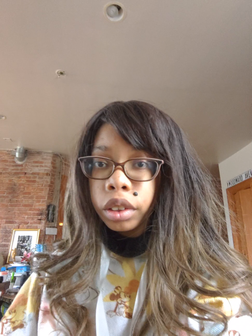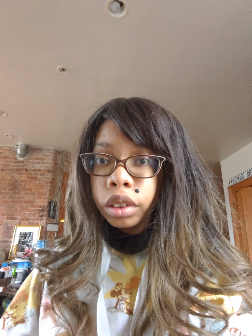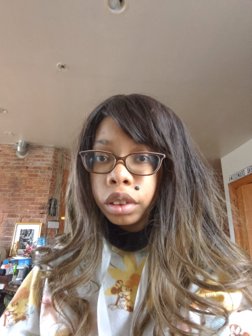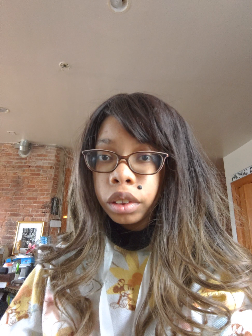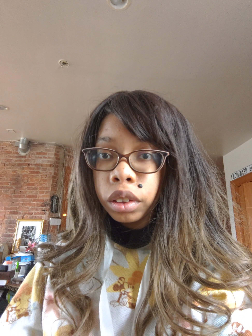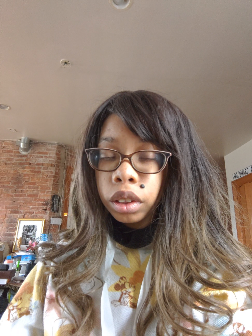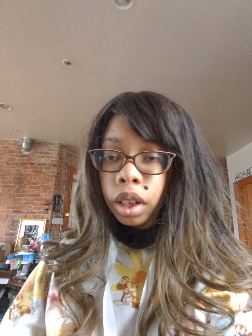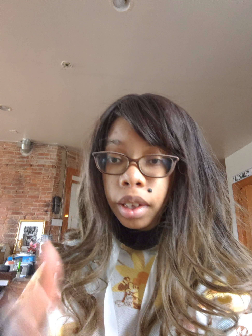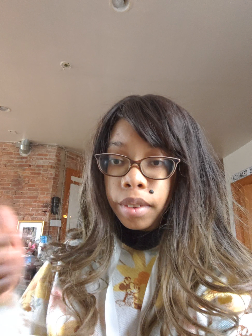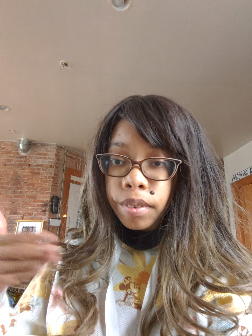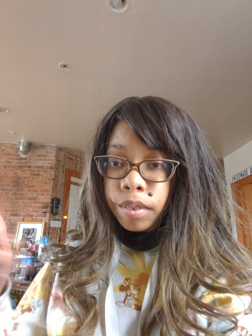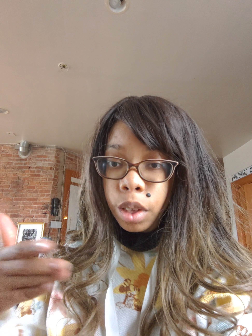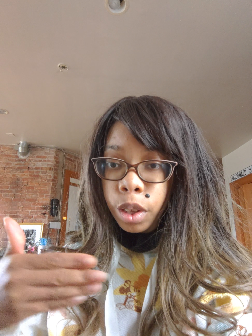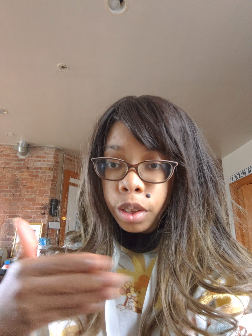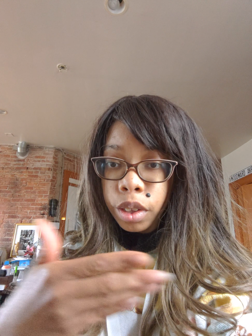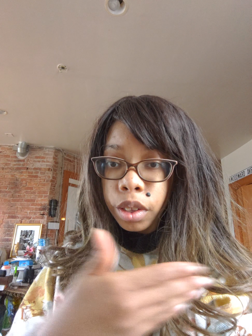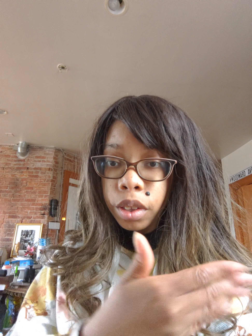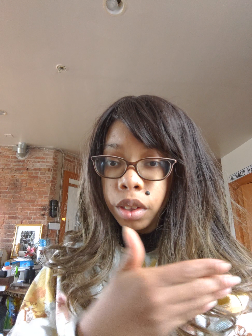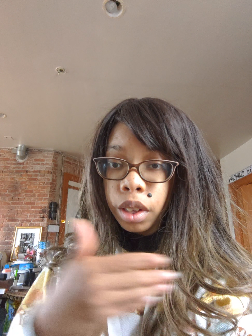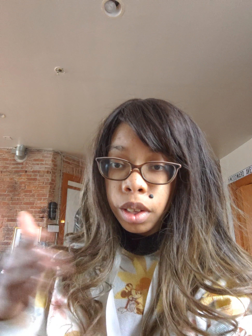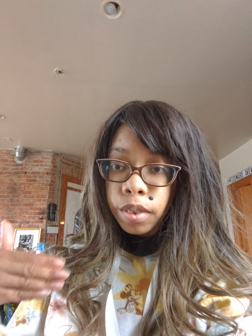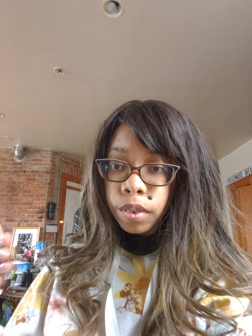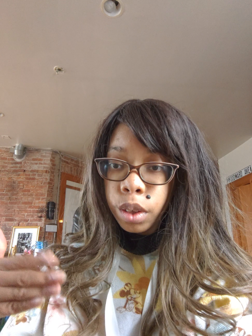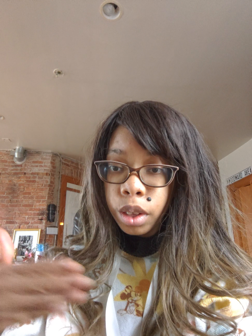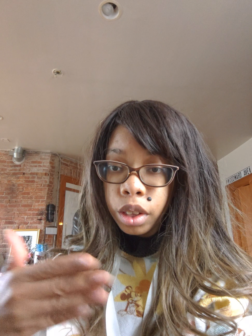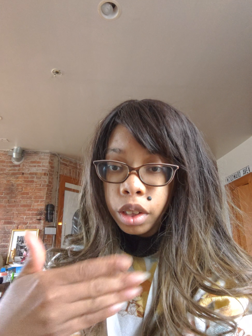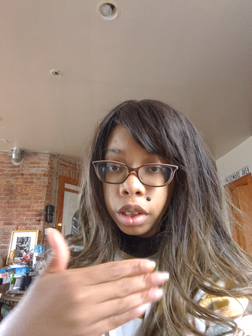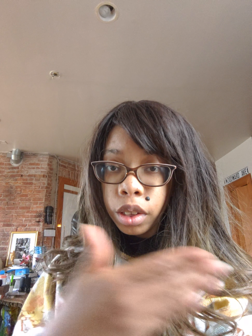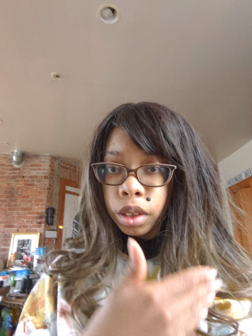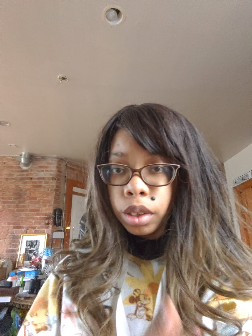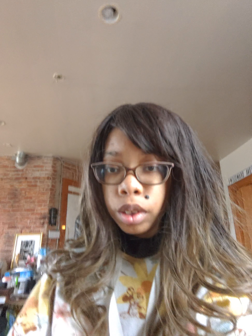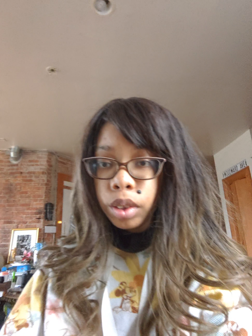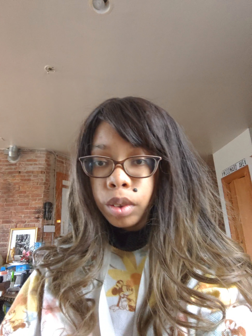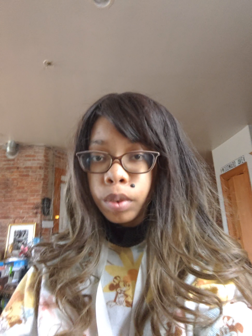fish